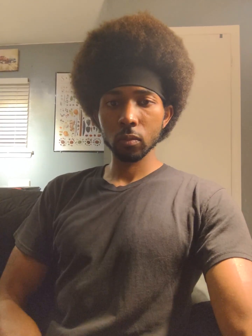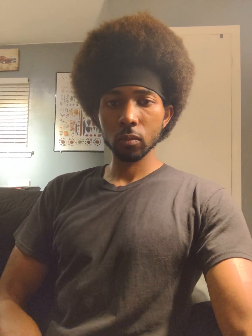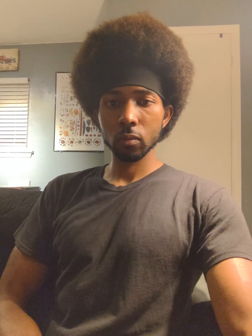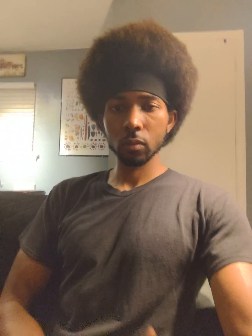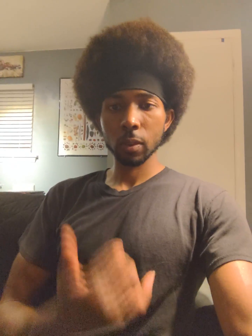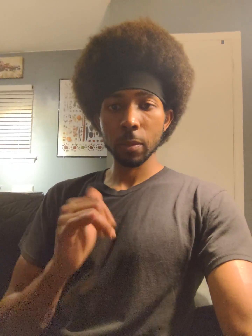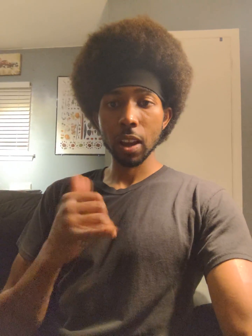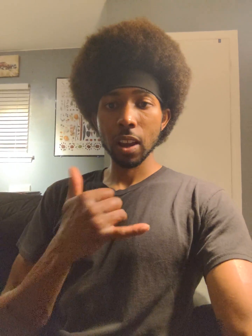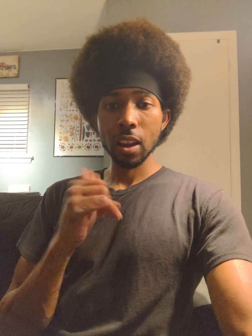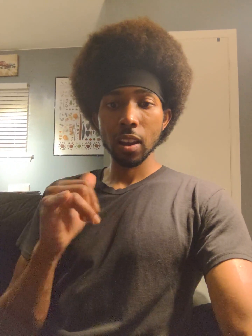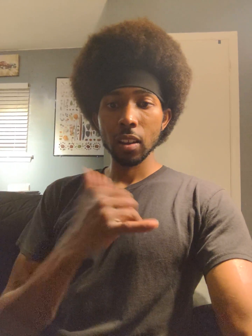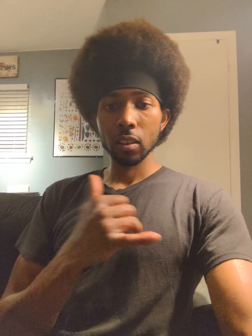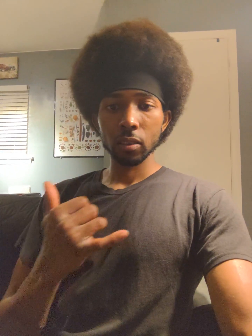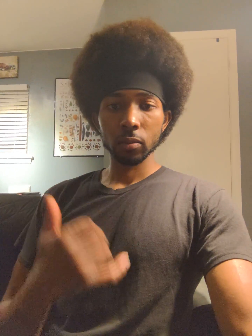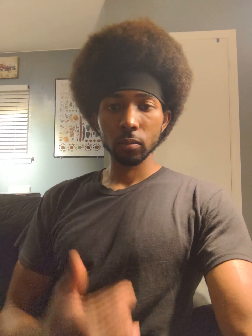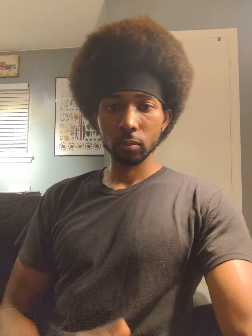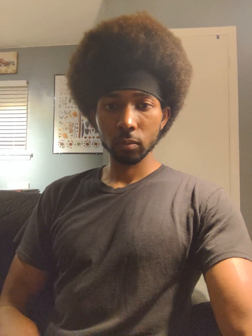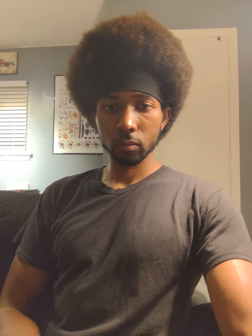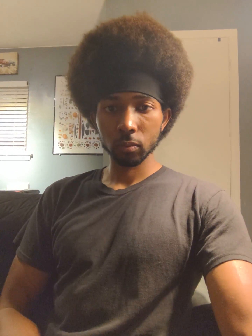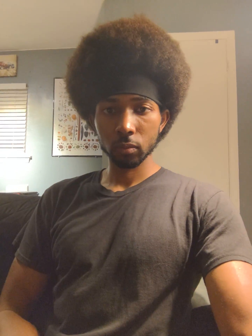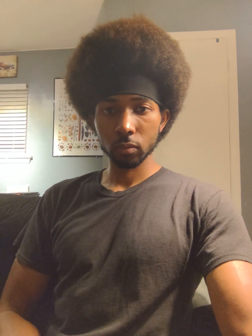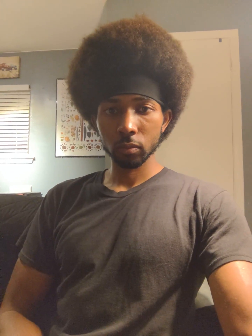play